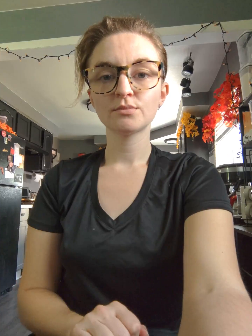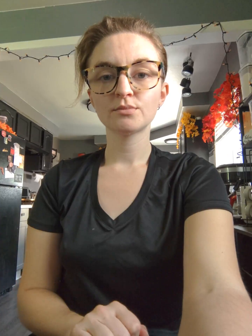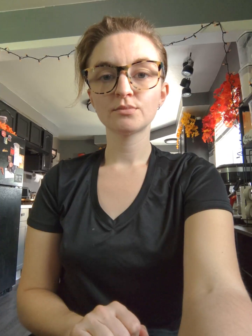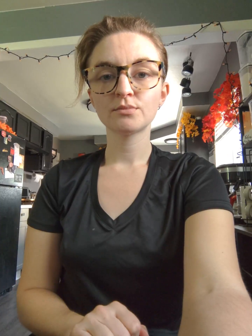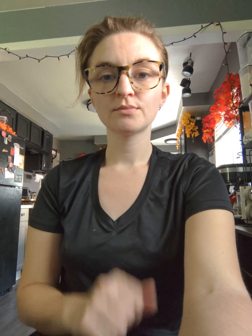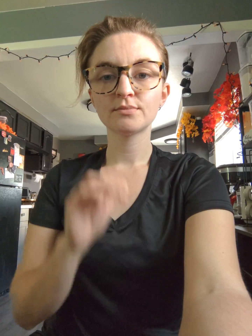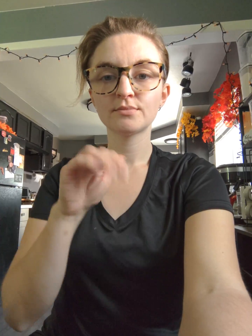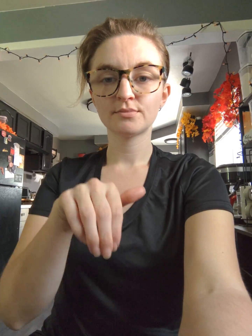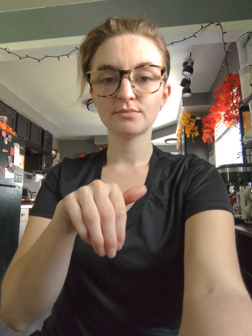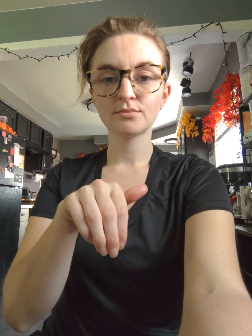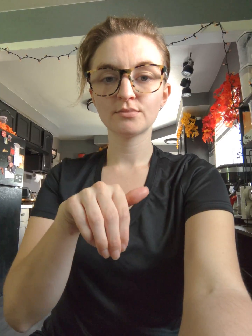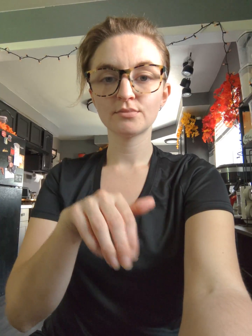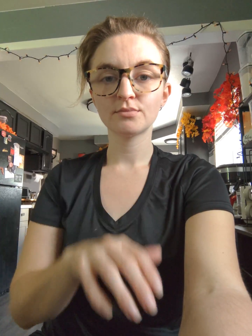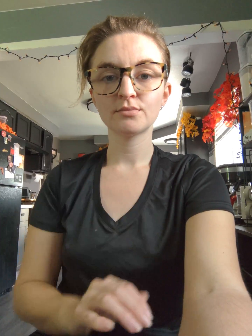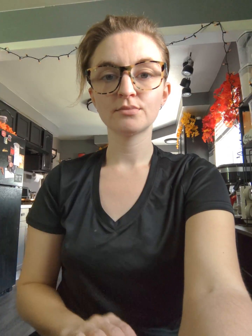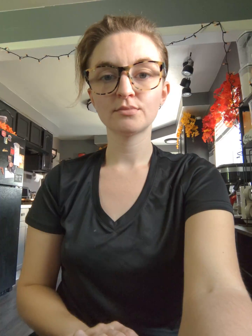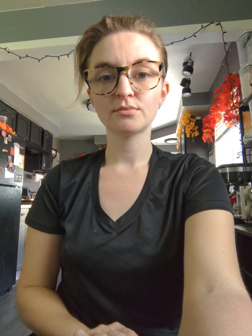night night